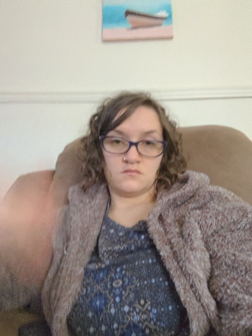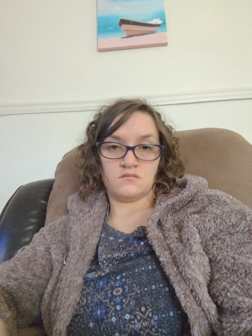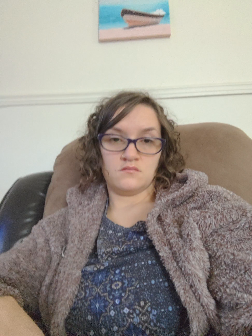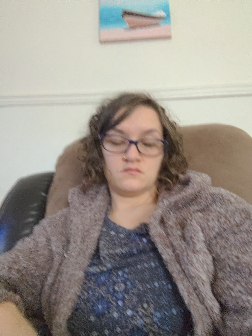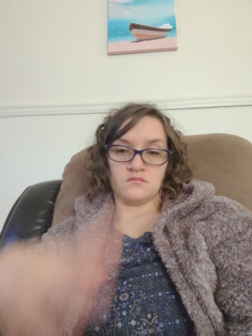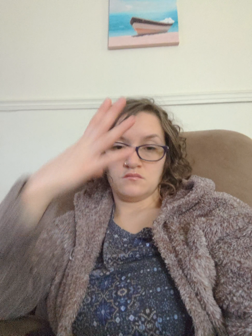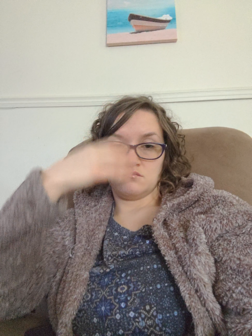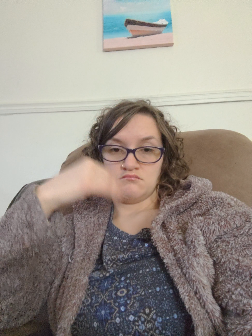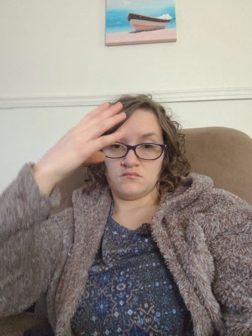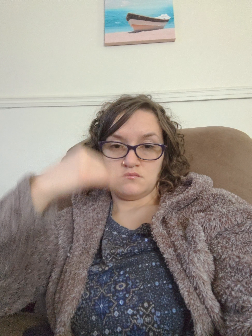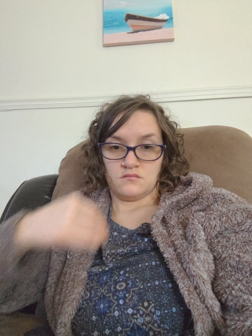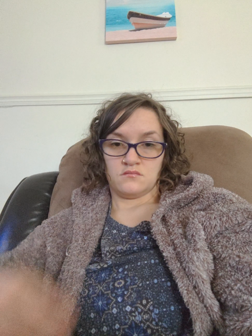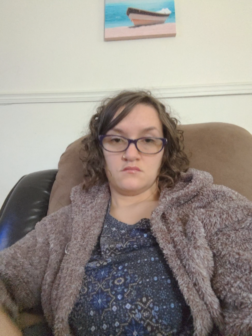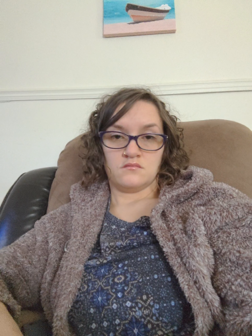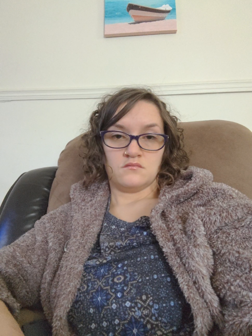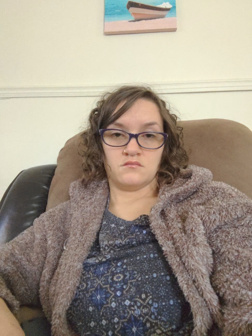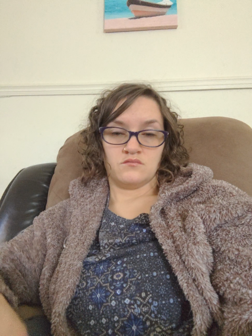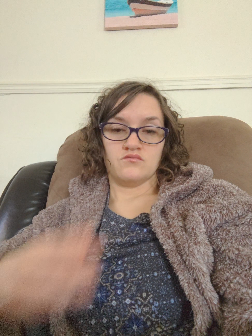sleepy